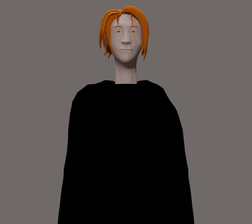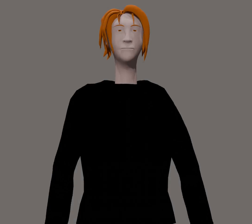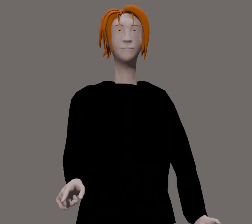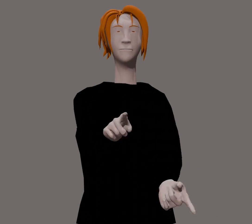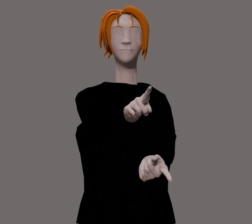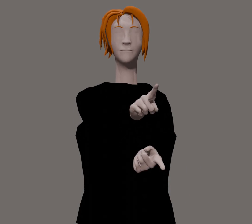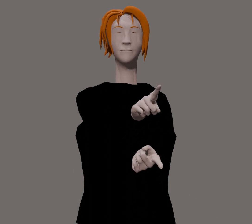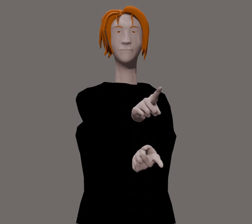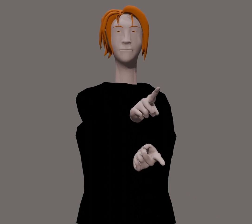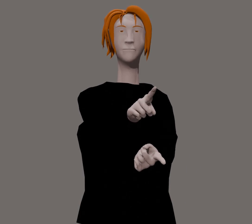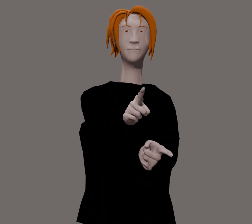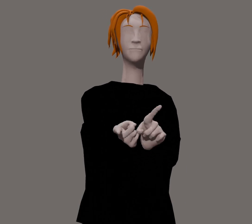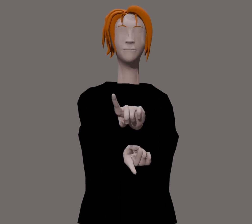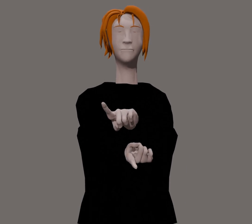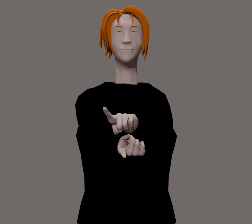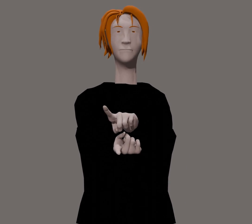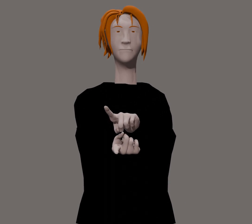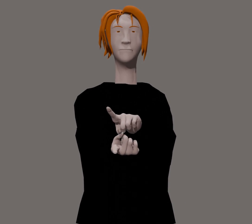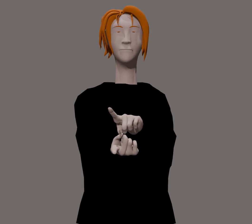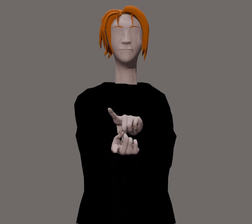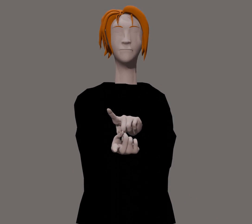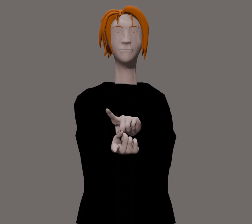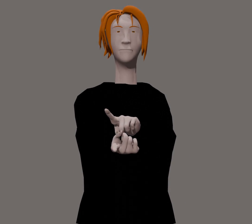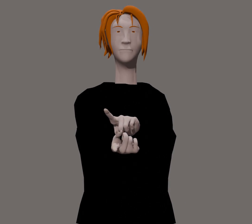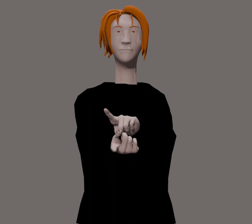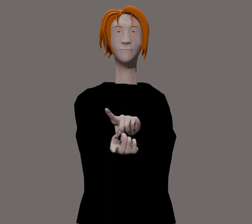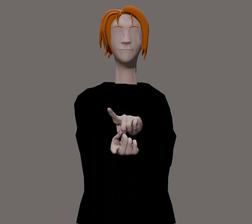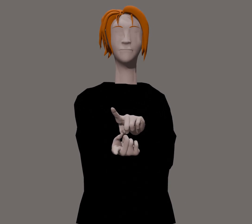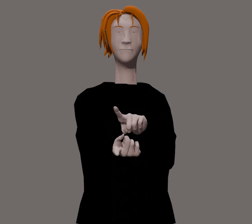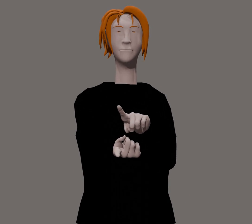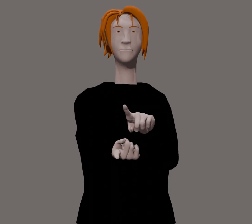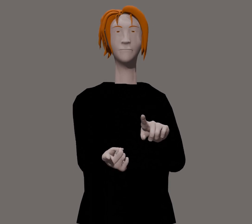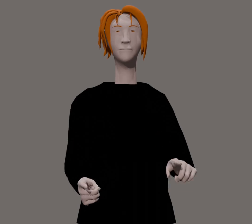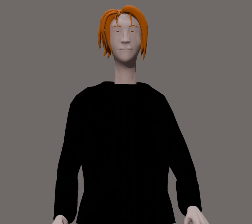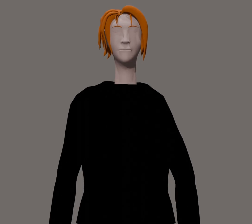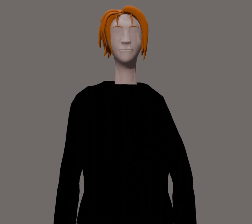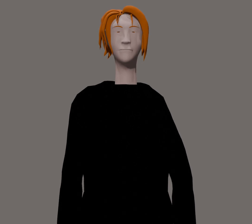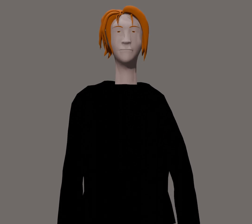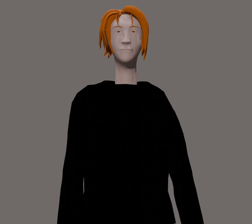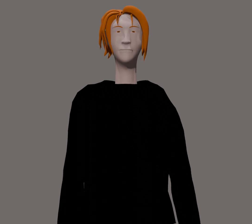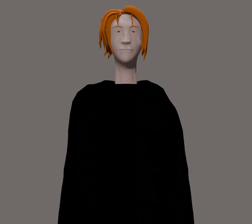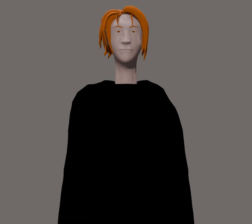Change Adapt